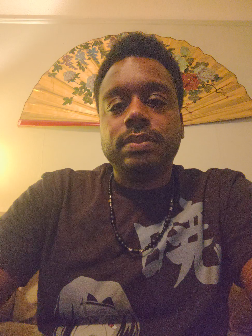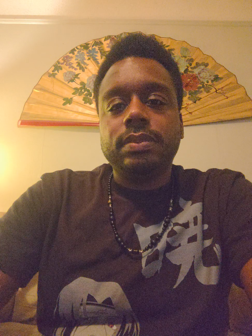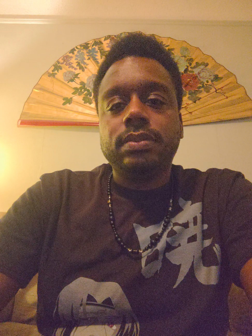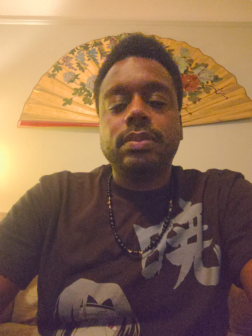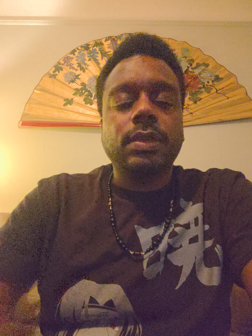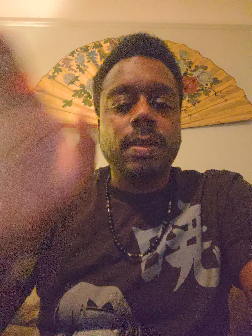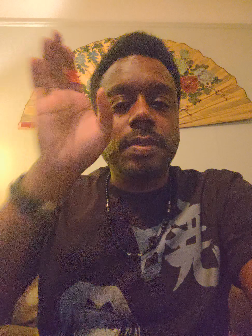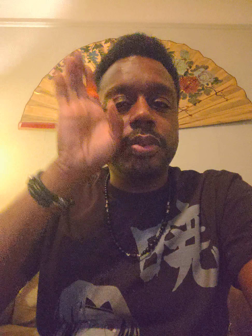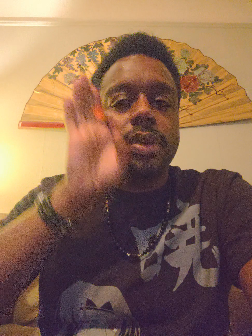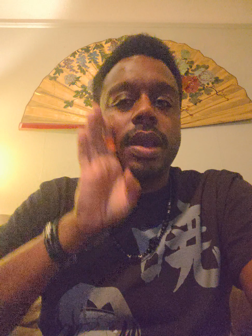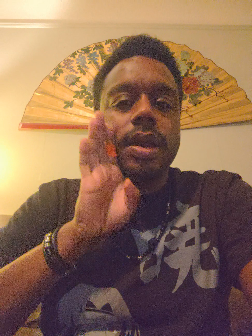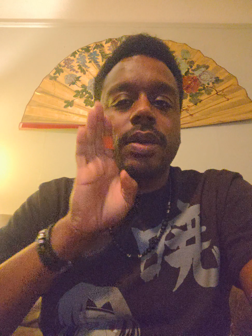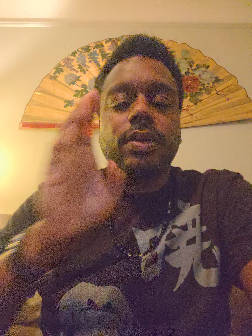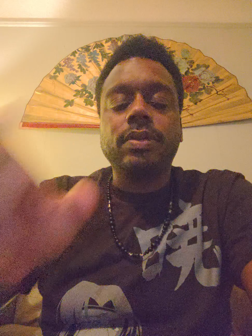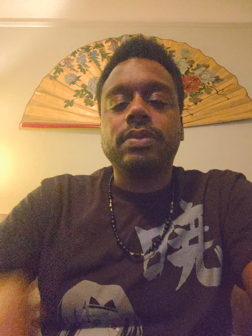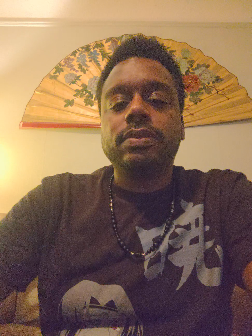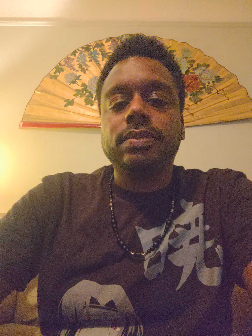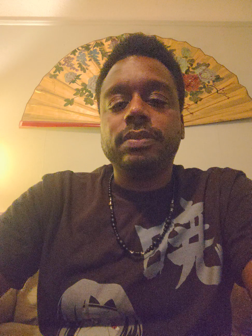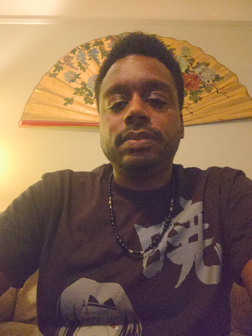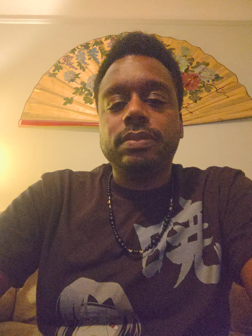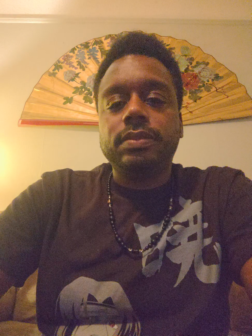brown